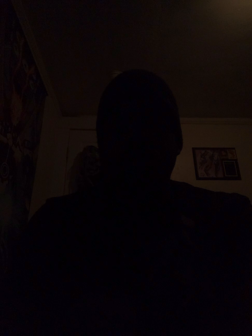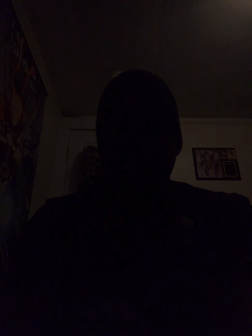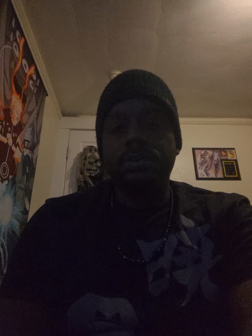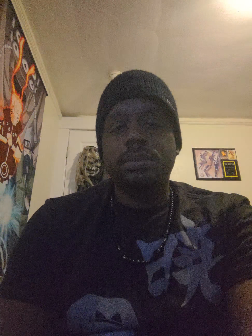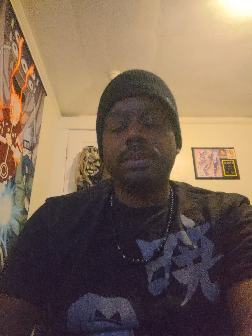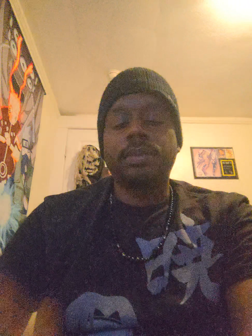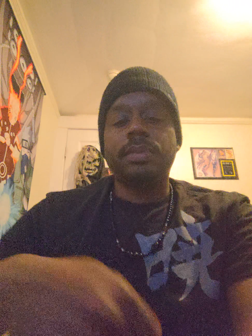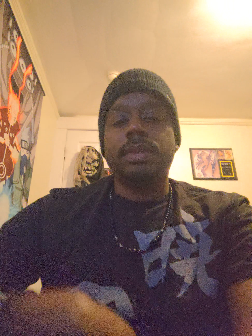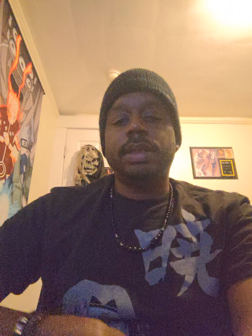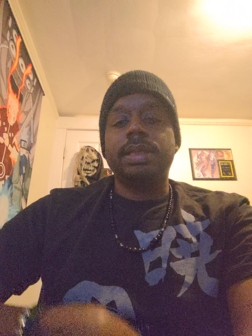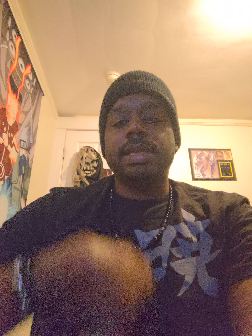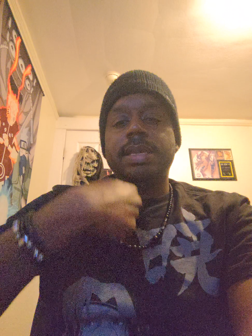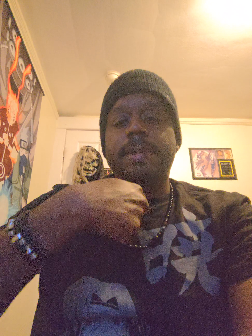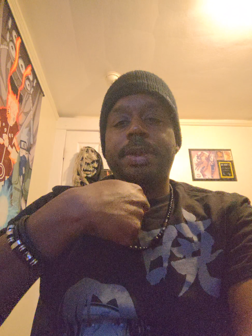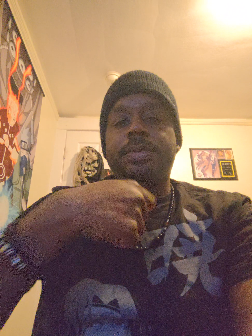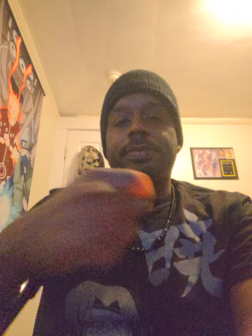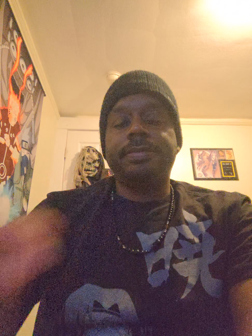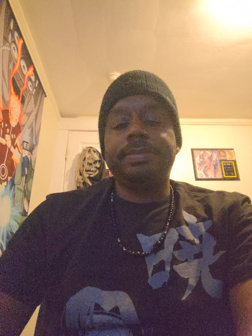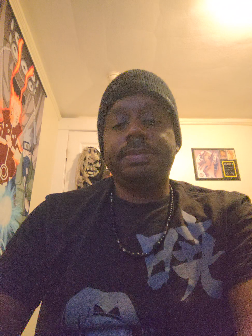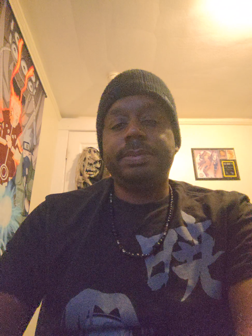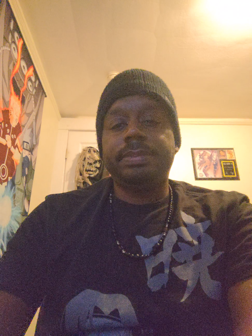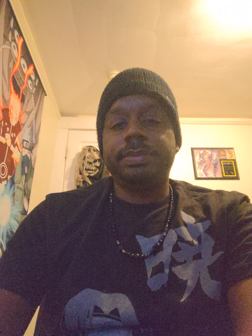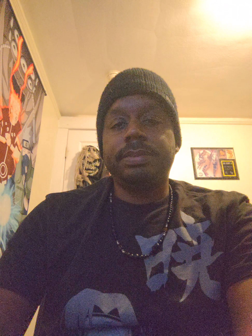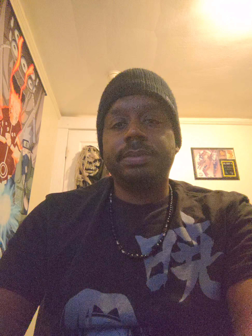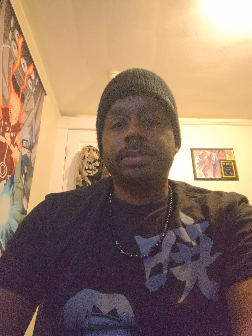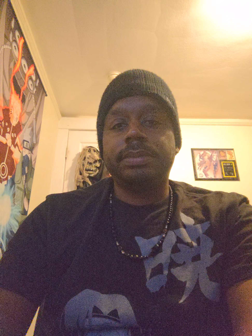zipper